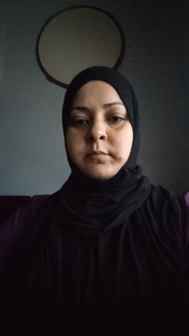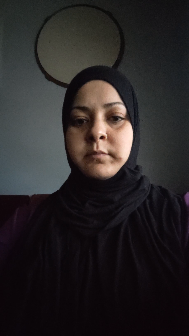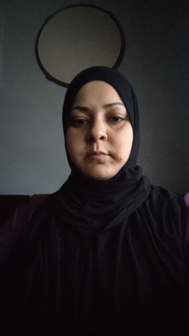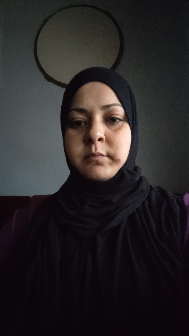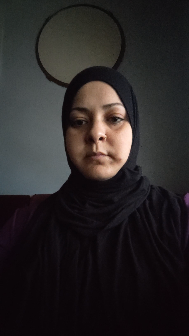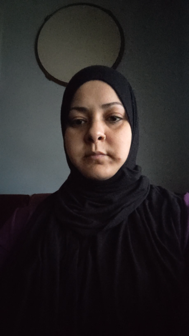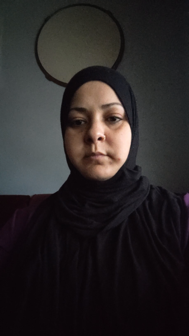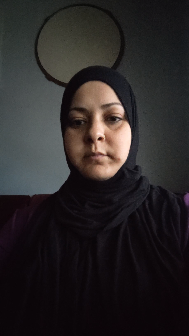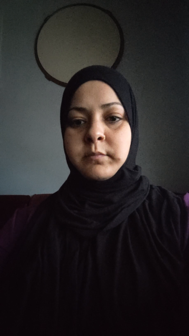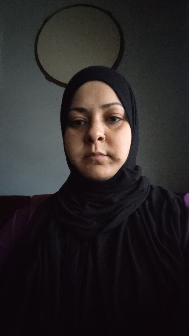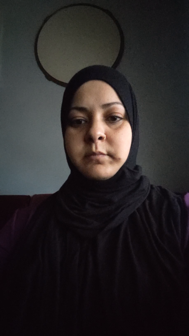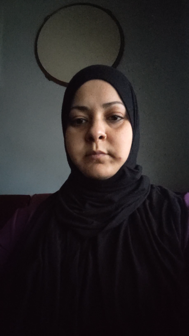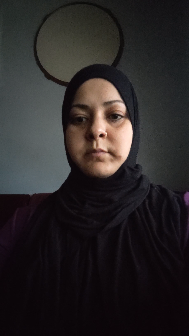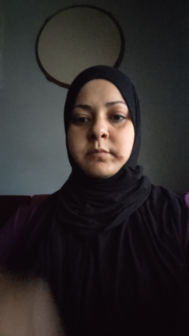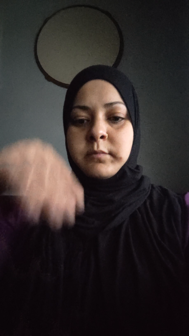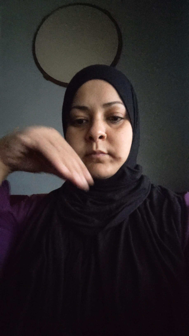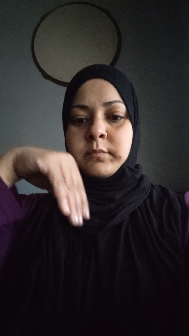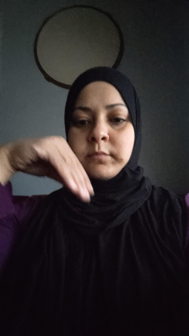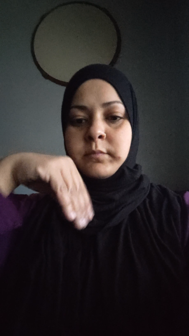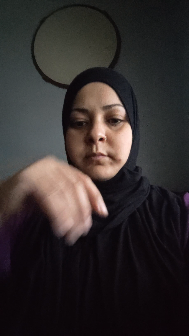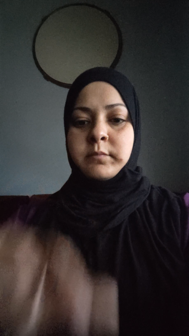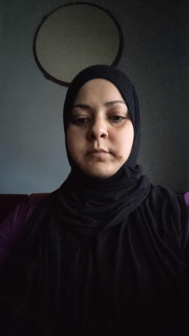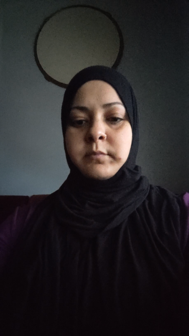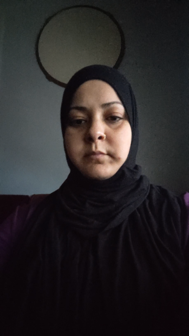inside